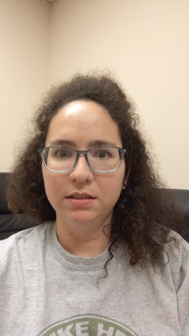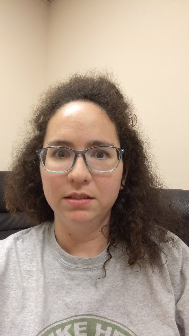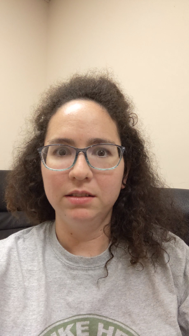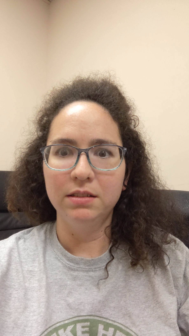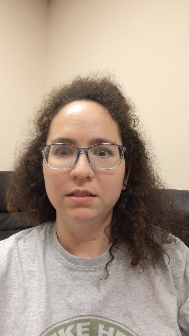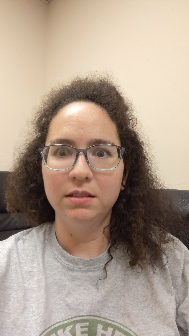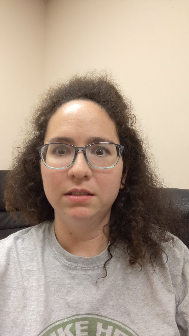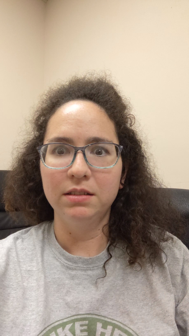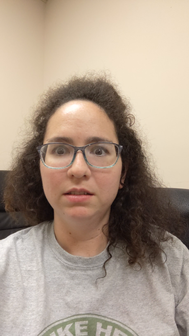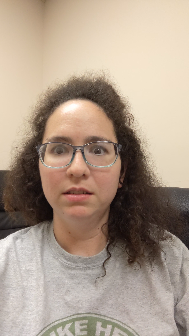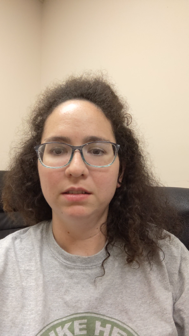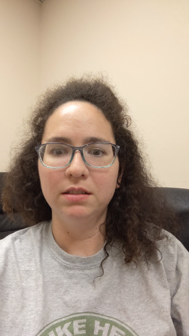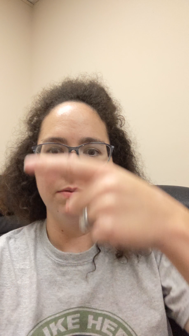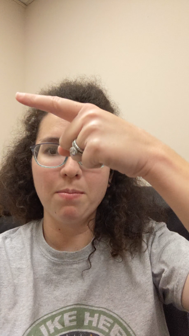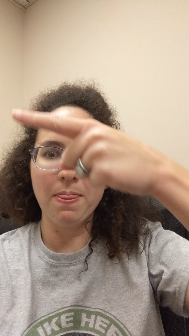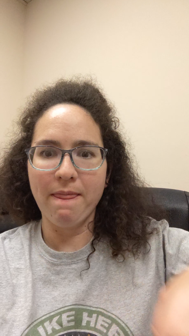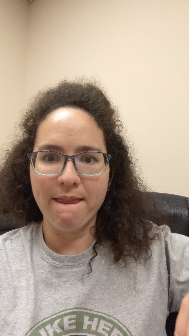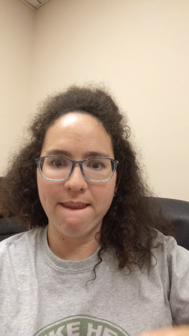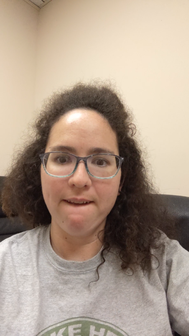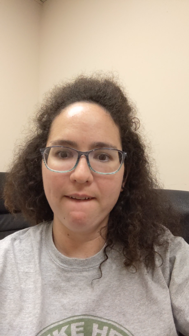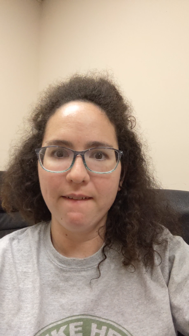cut